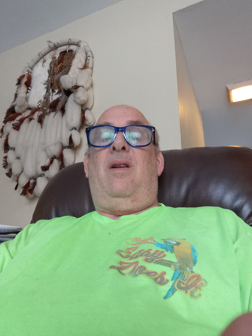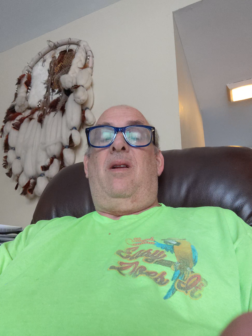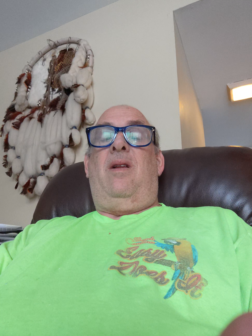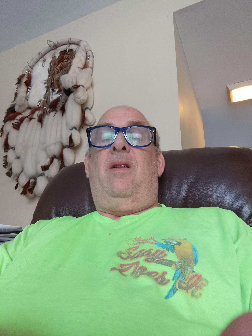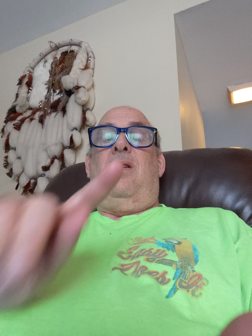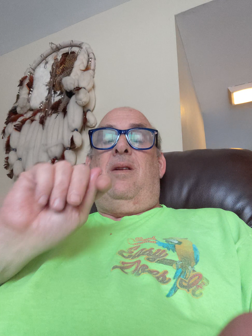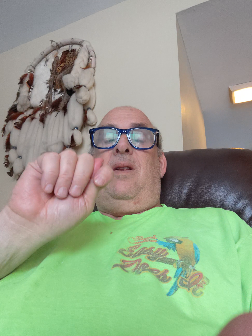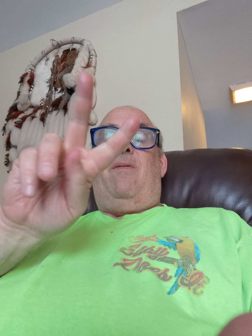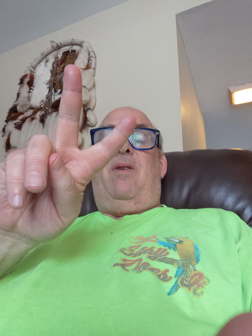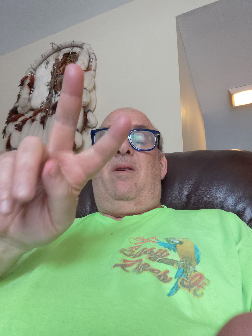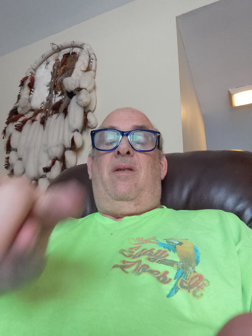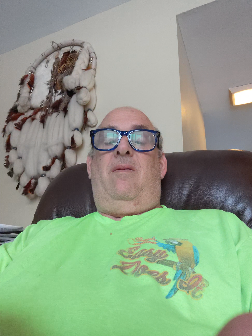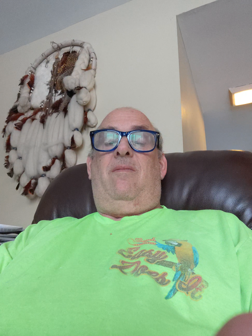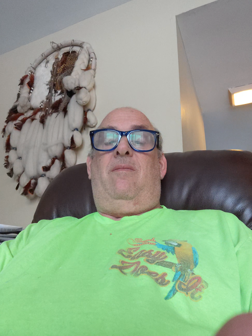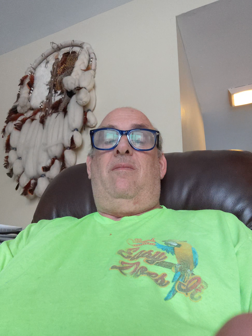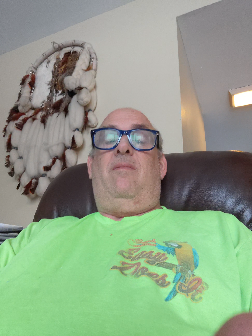TV